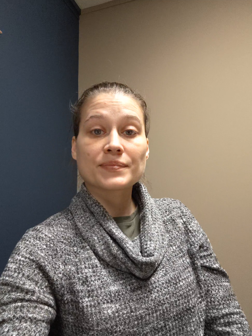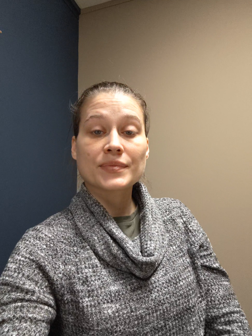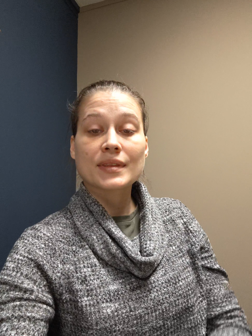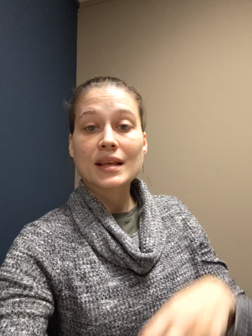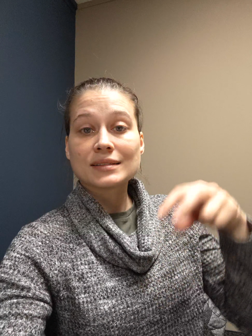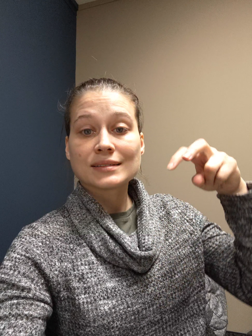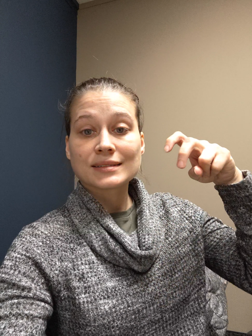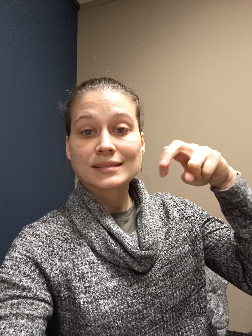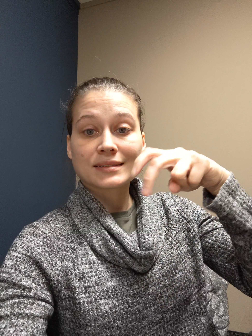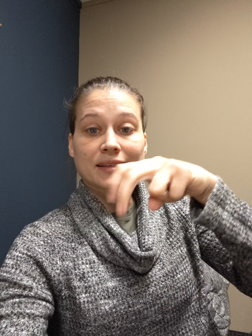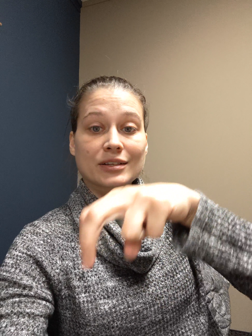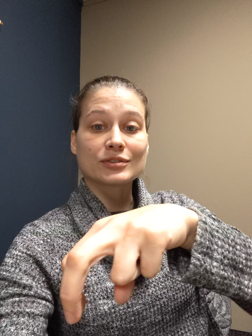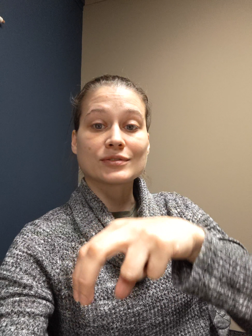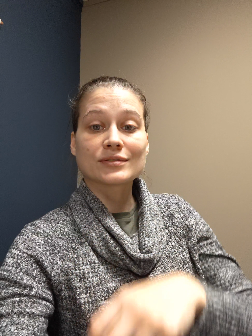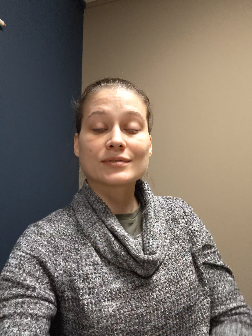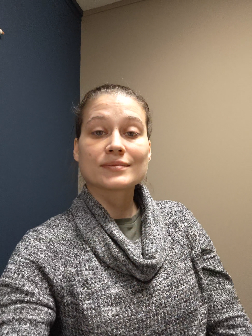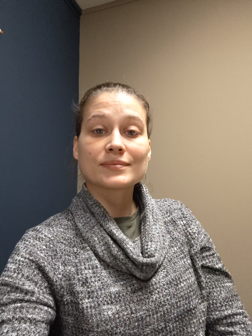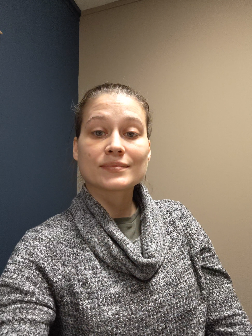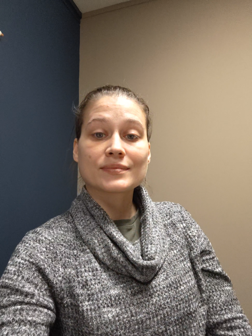stairs